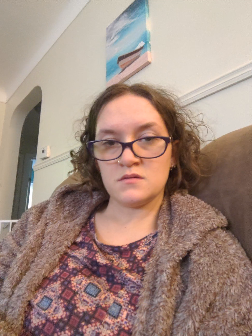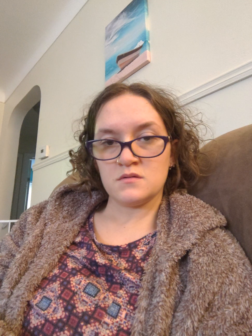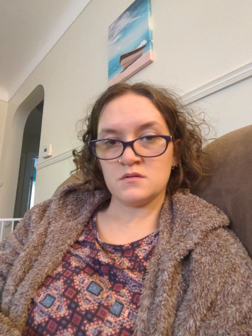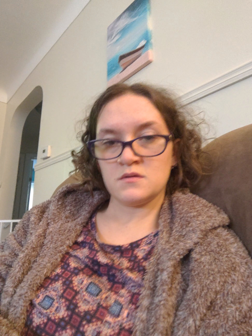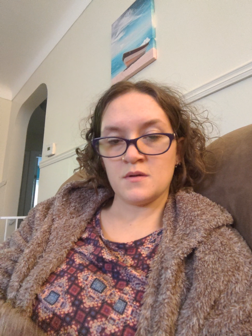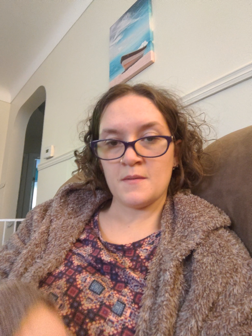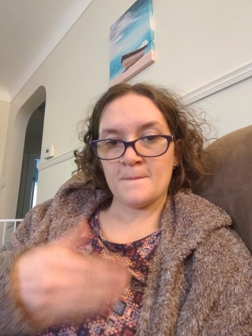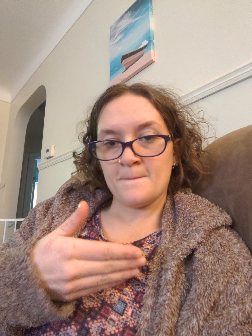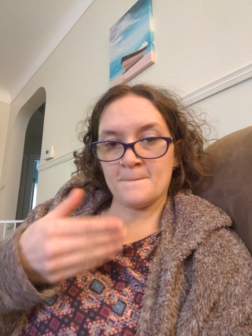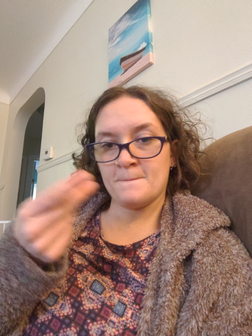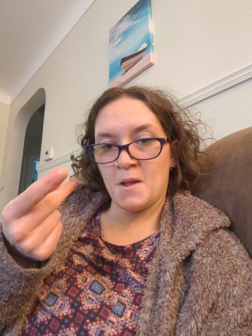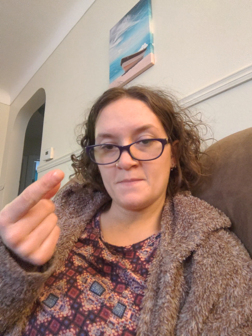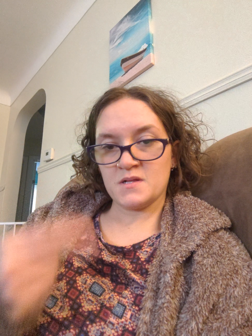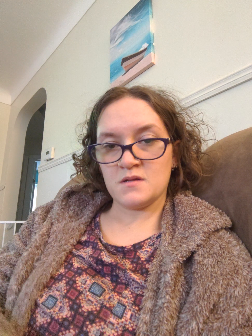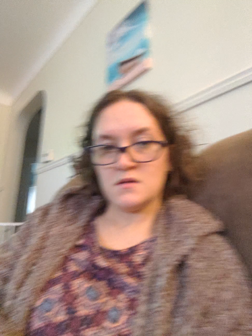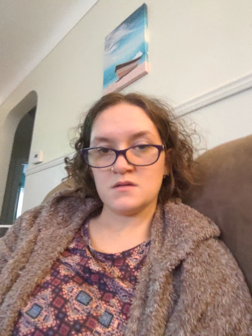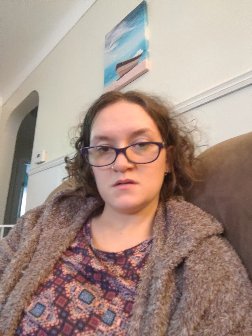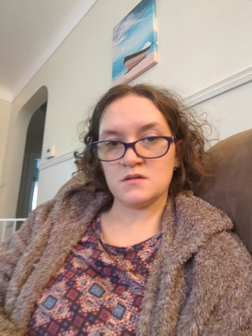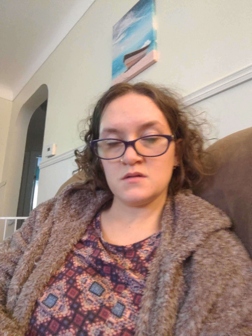puppy